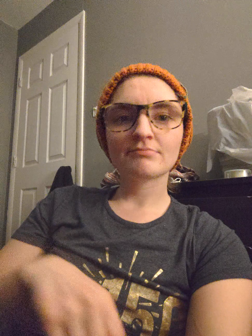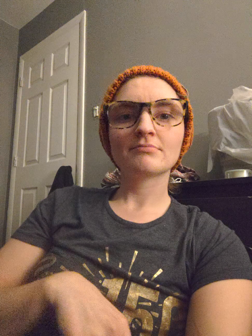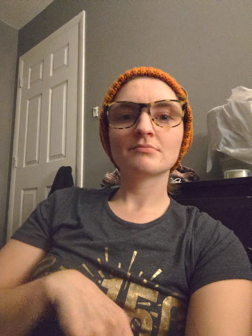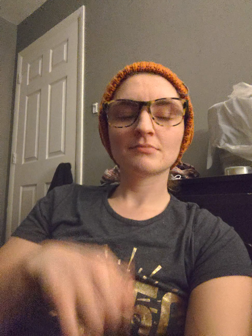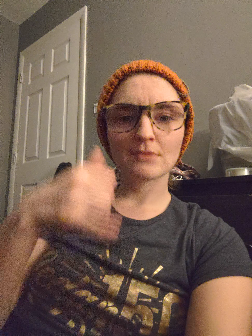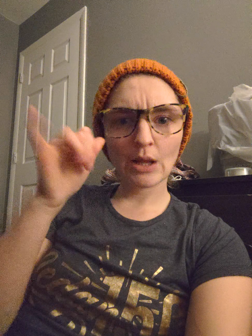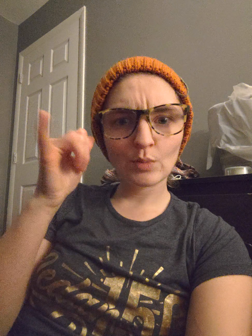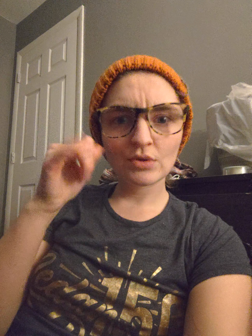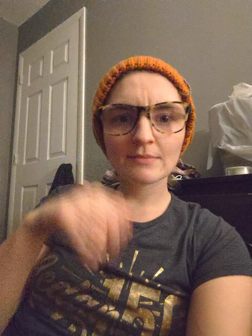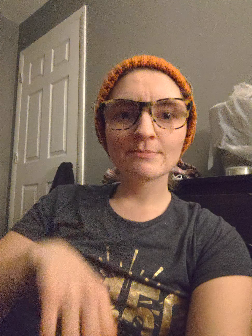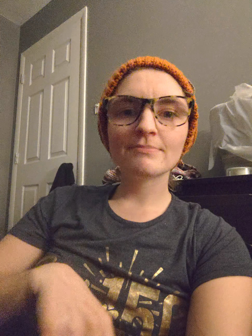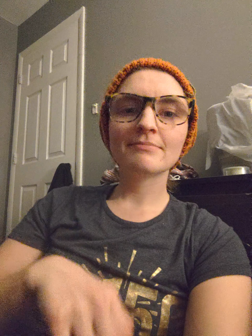cow